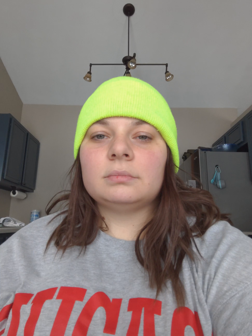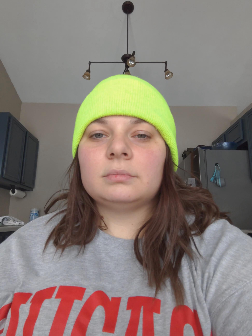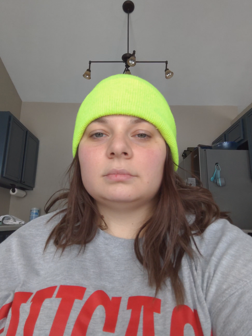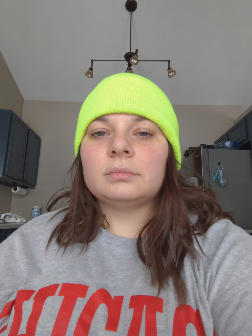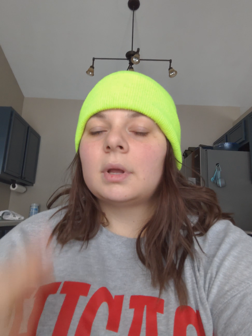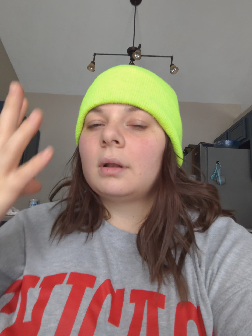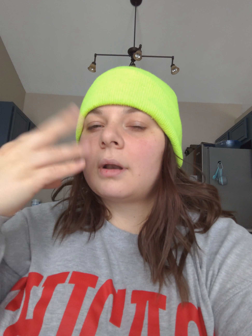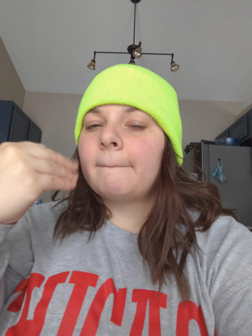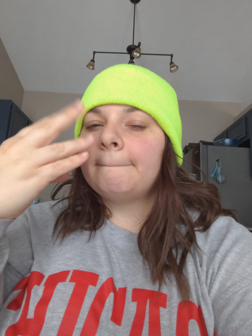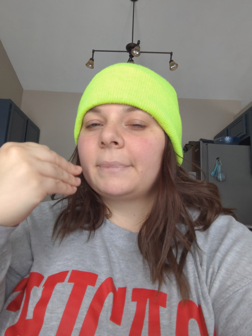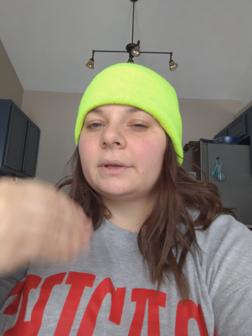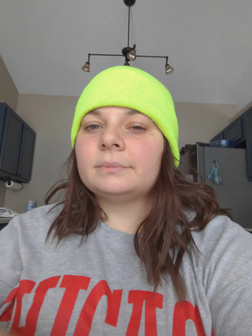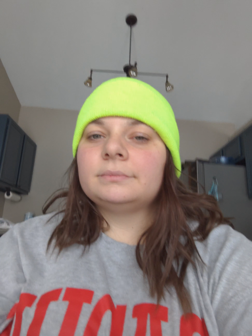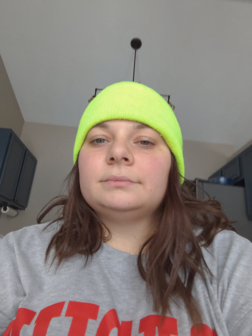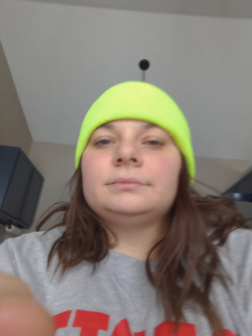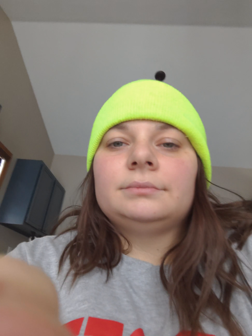nap